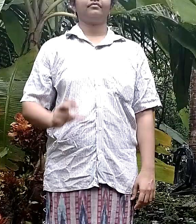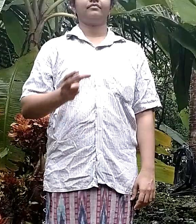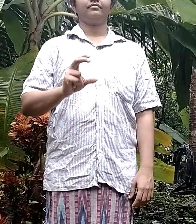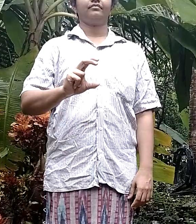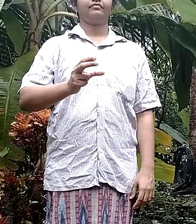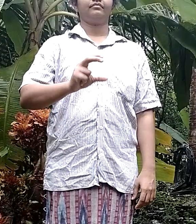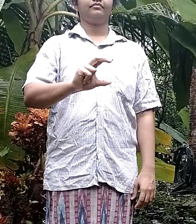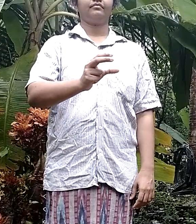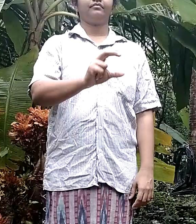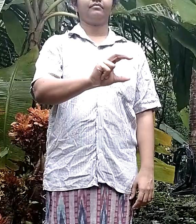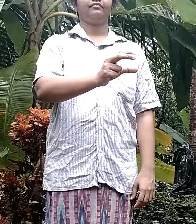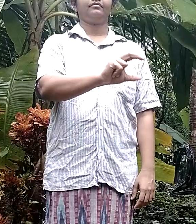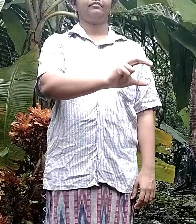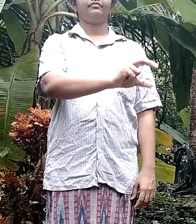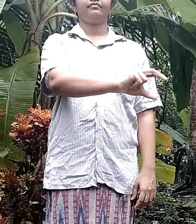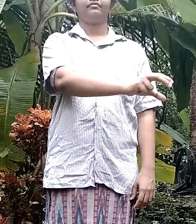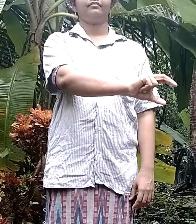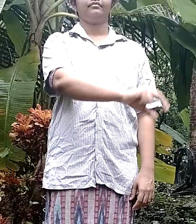Rat